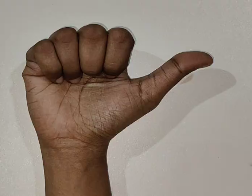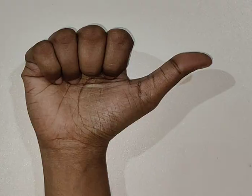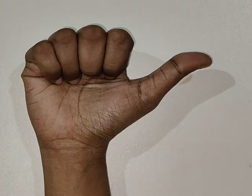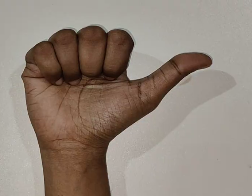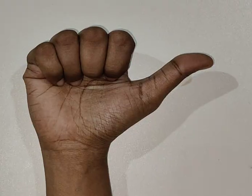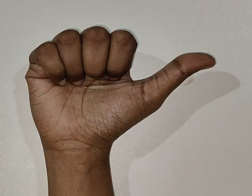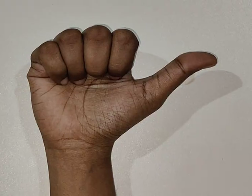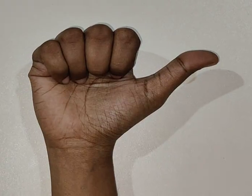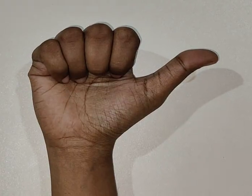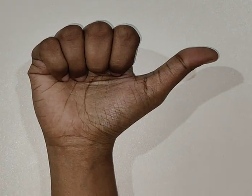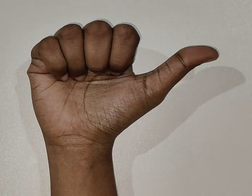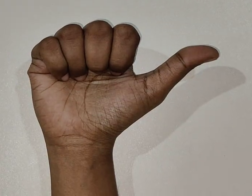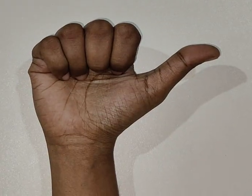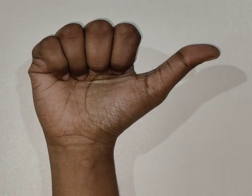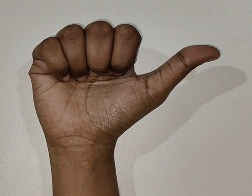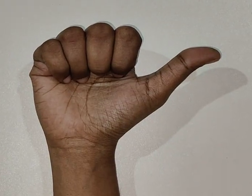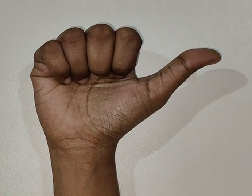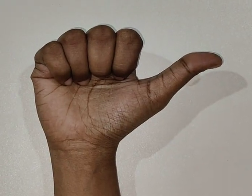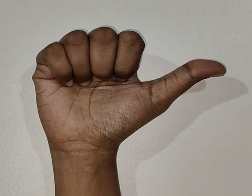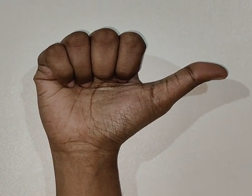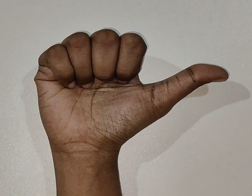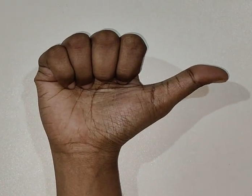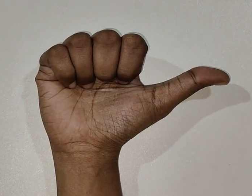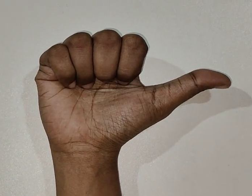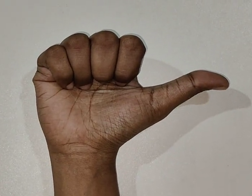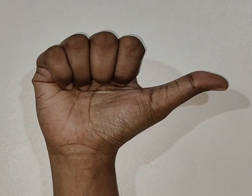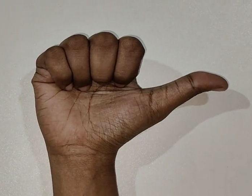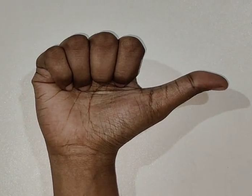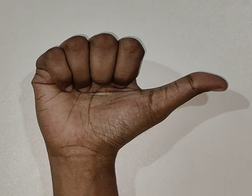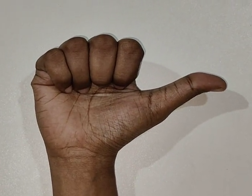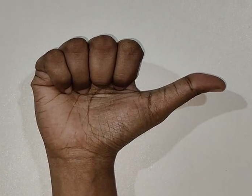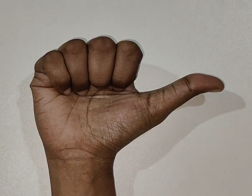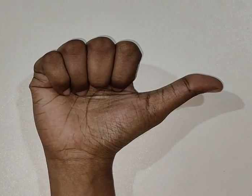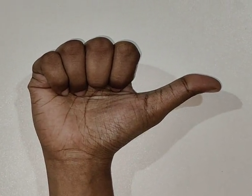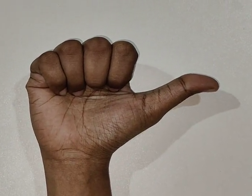എ